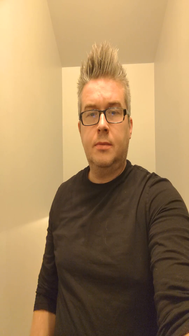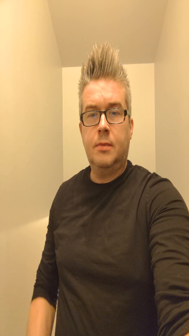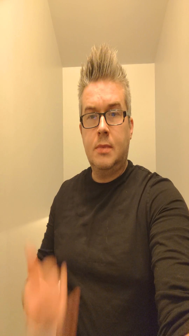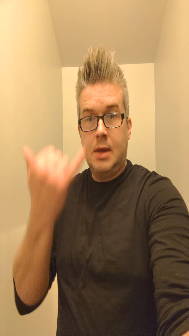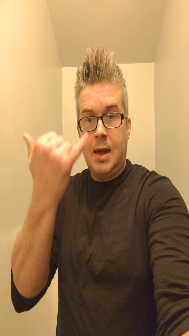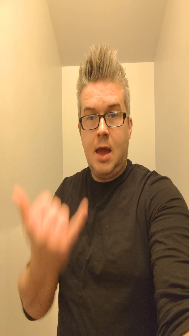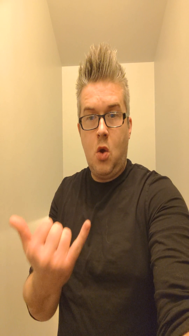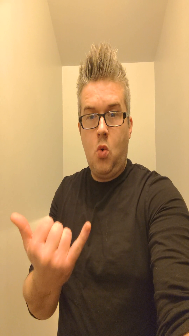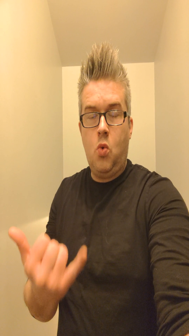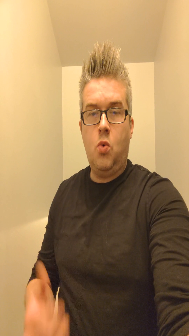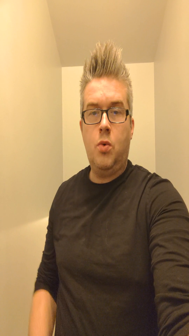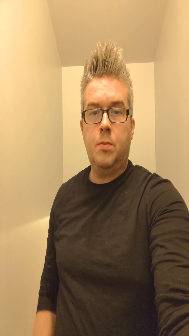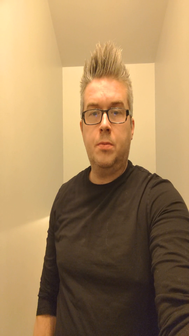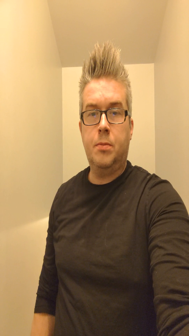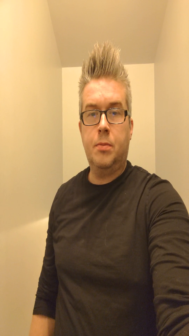now